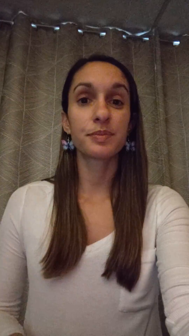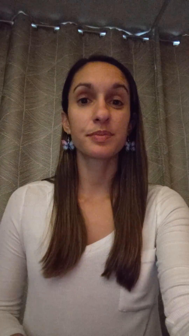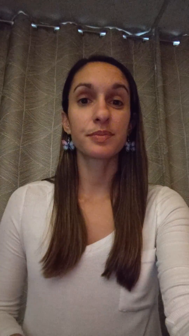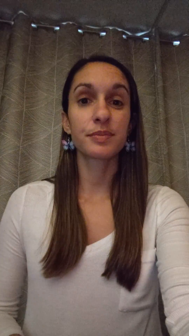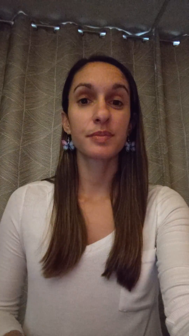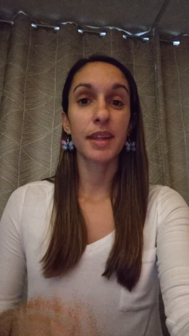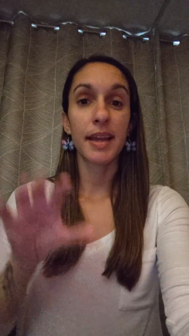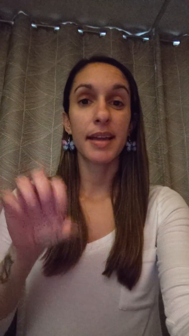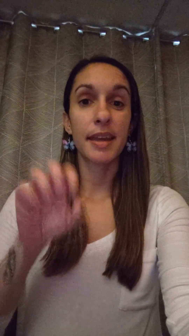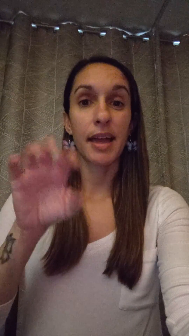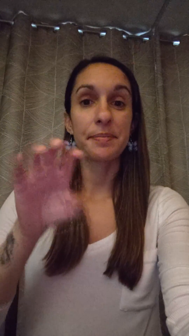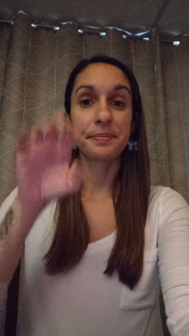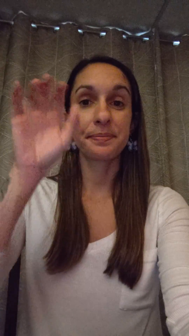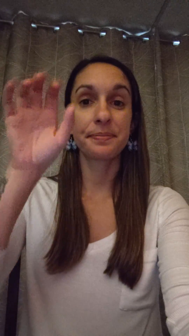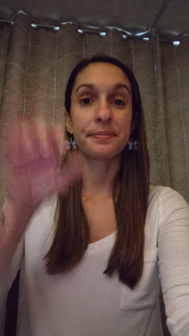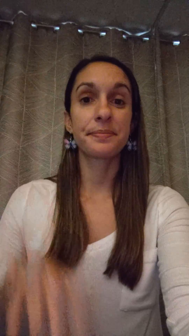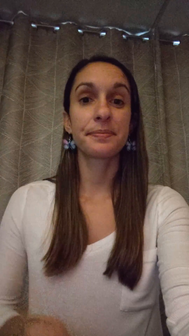climb